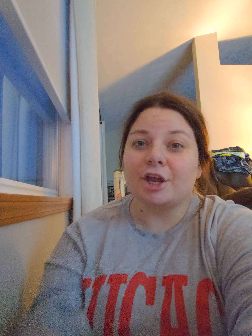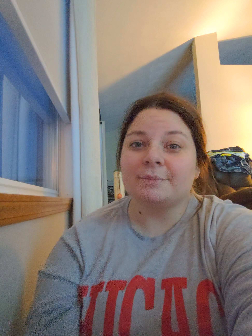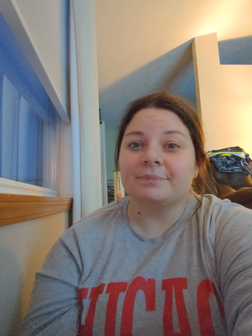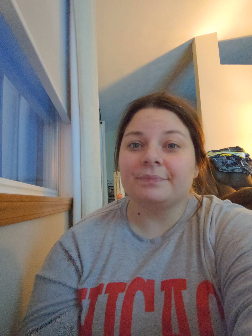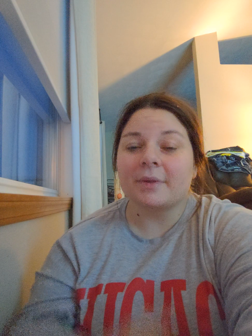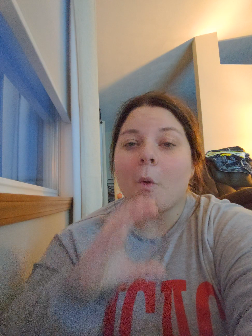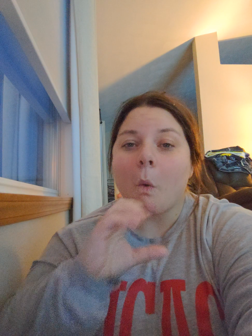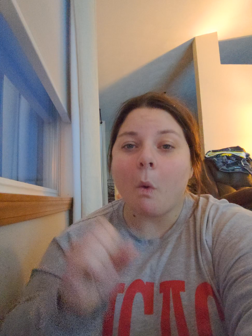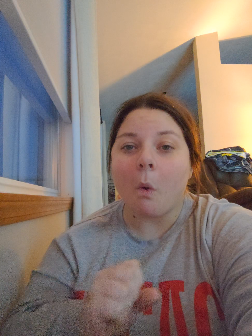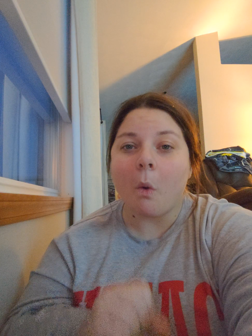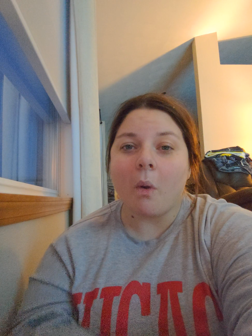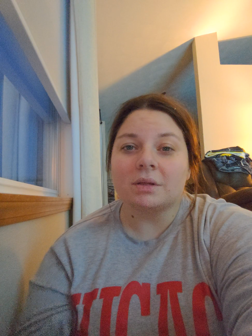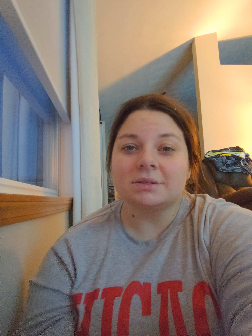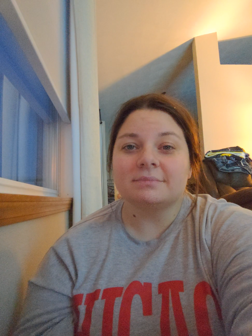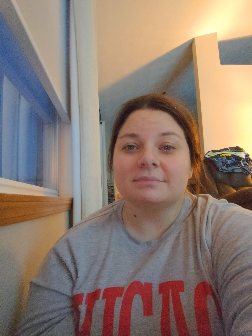old